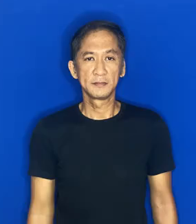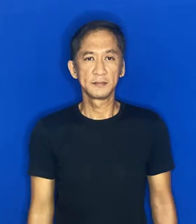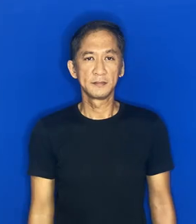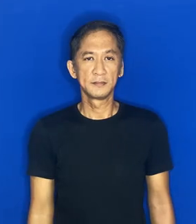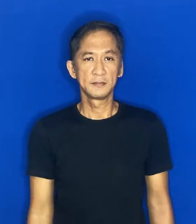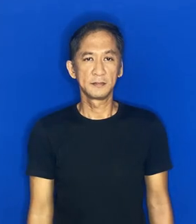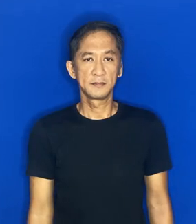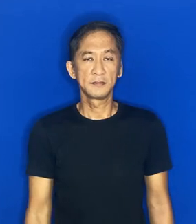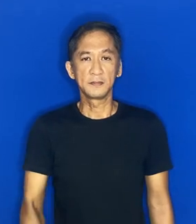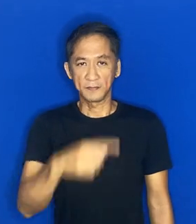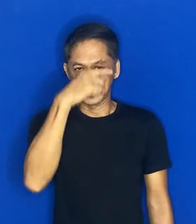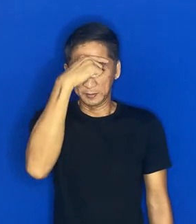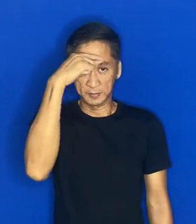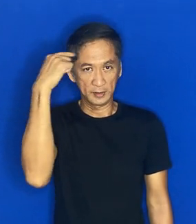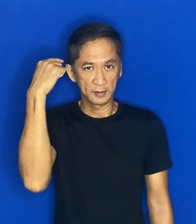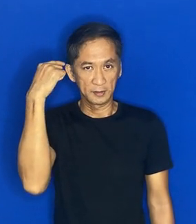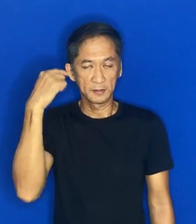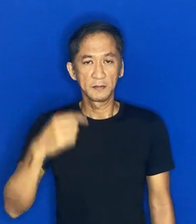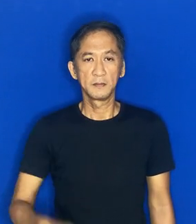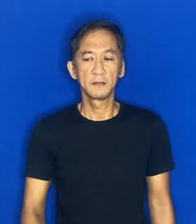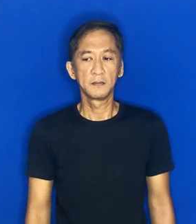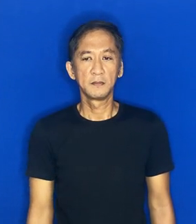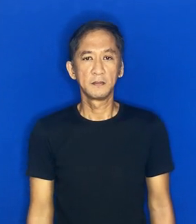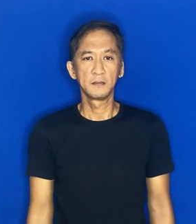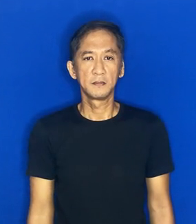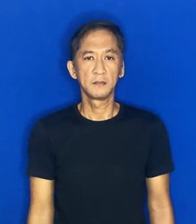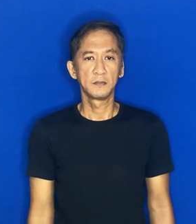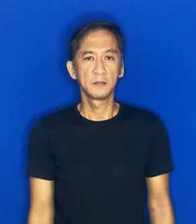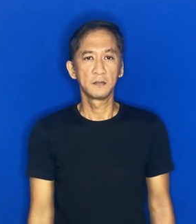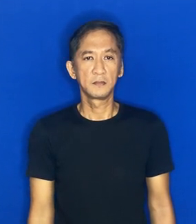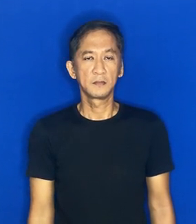black